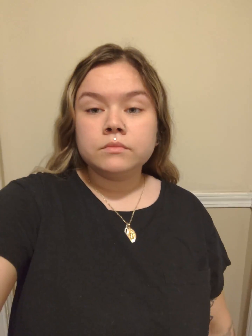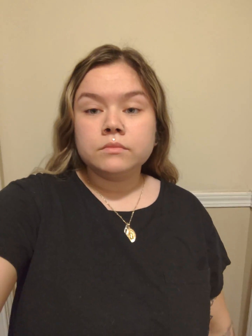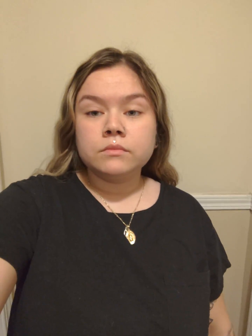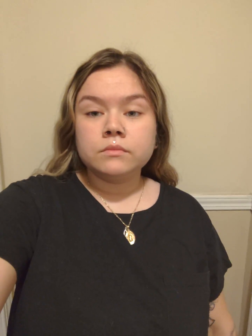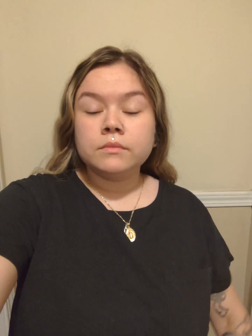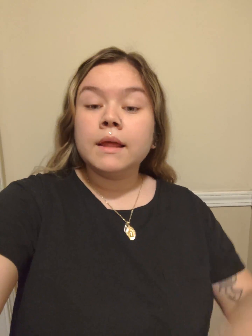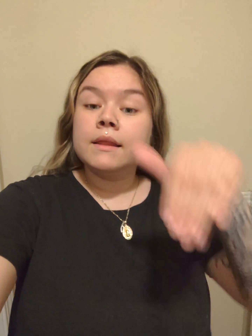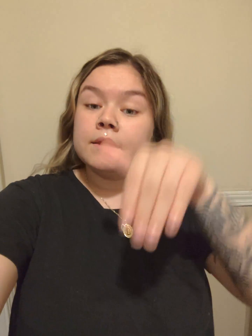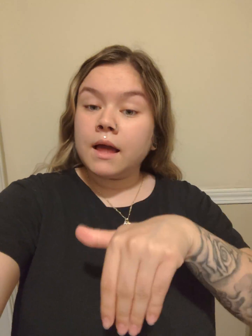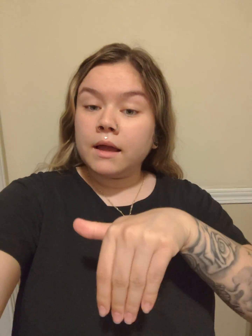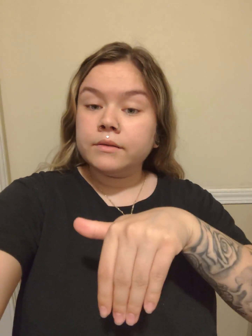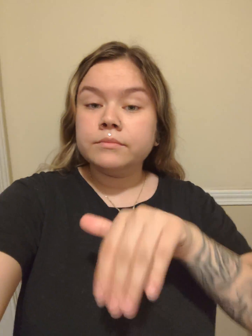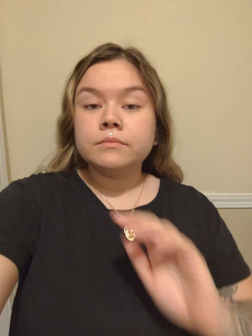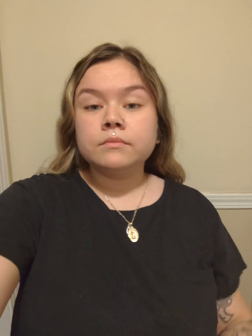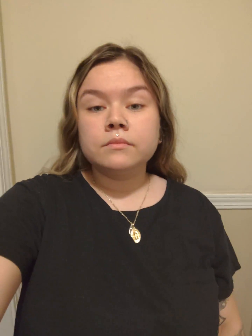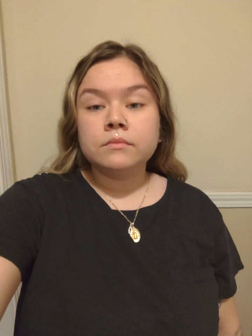night night